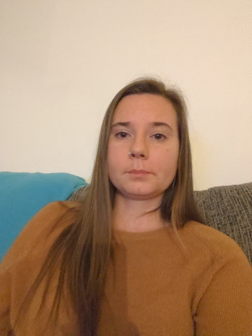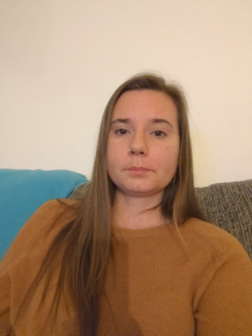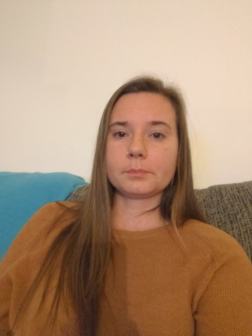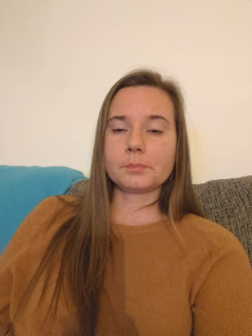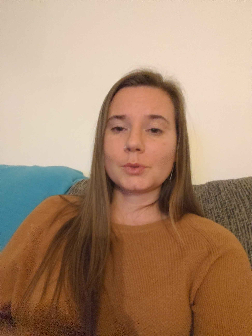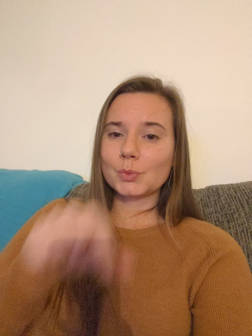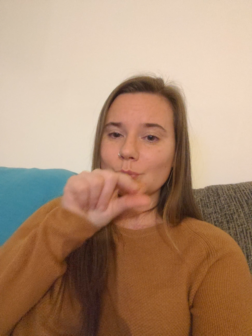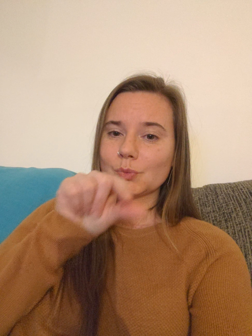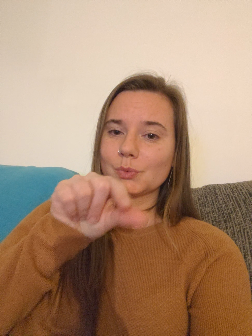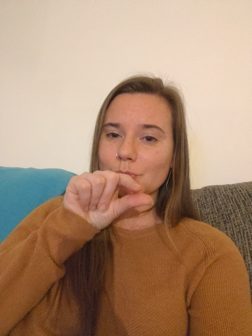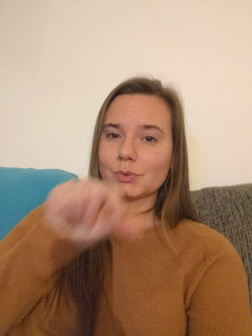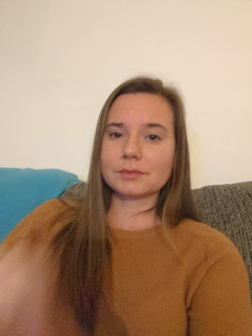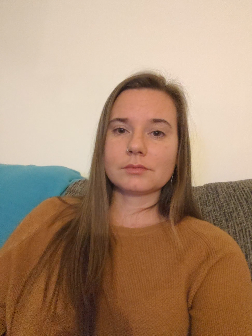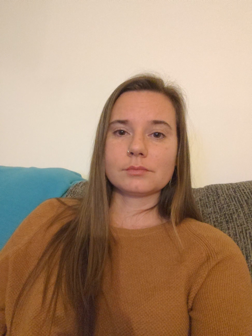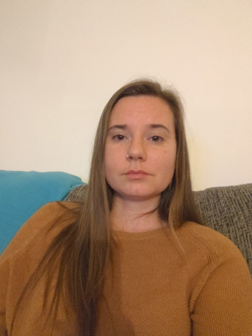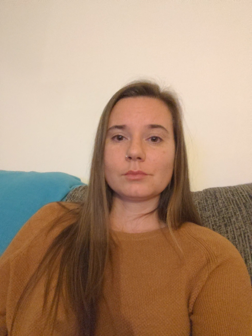goose